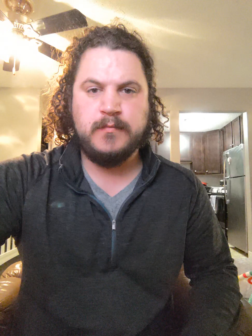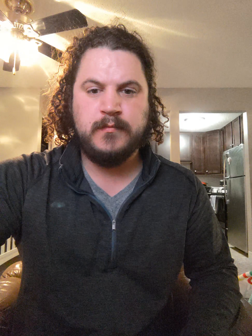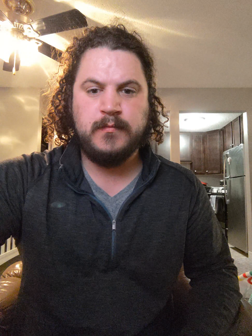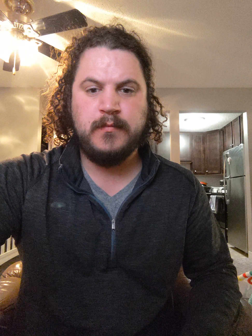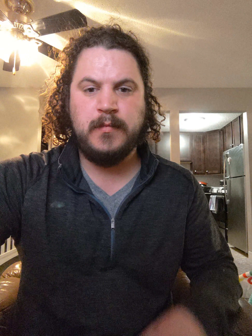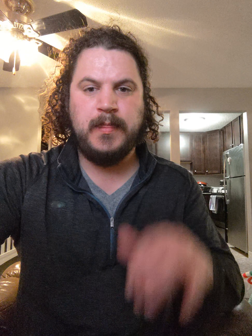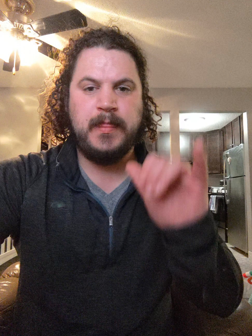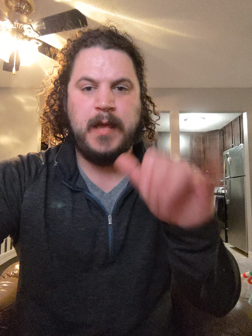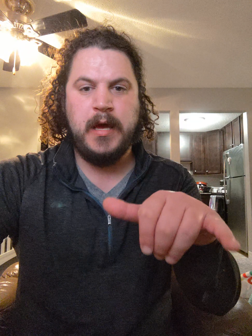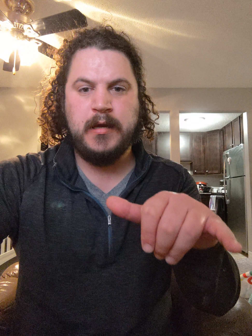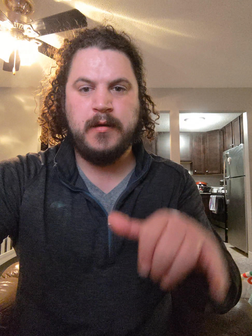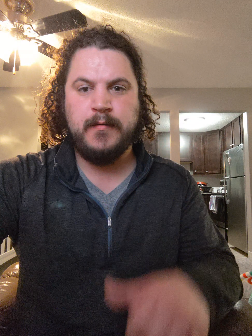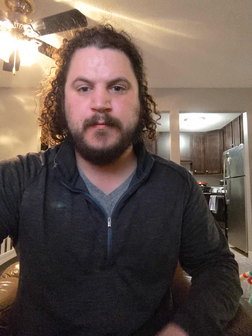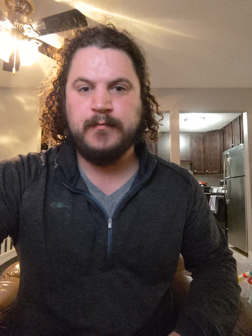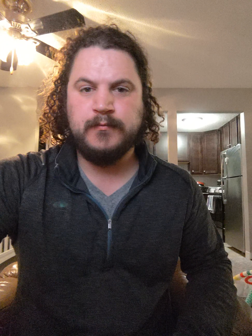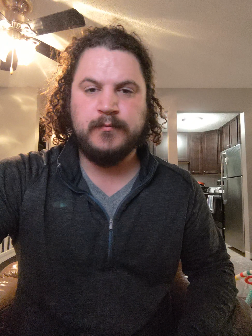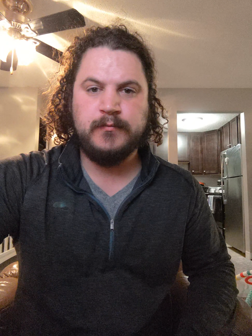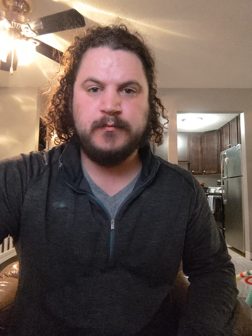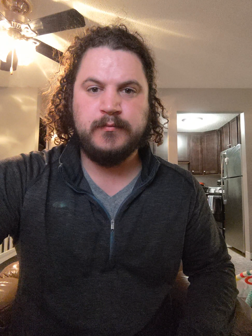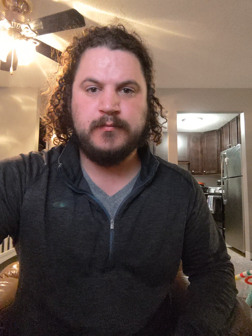that